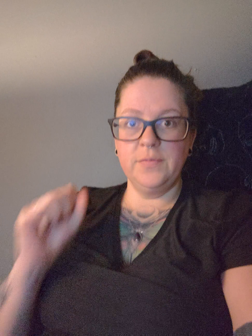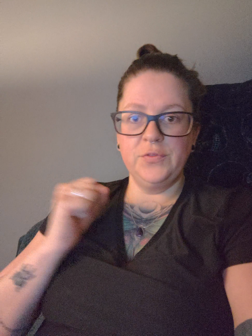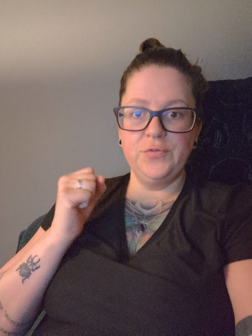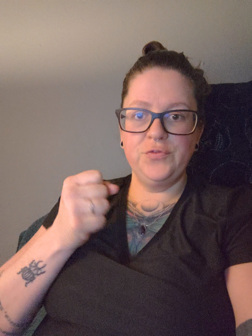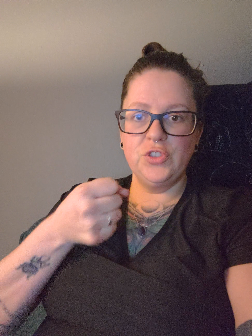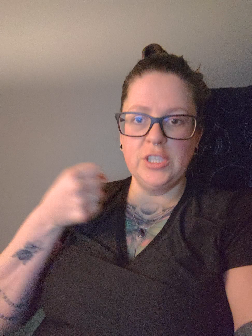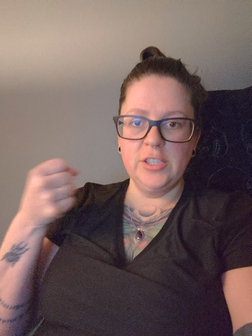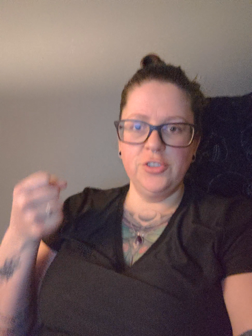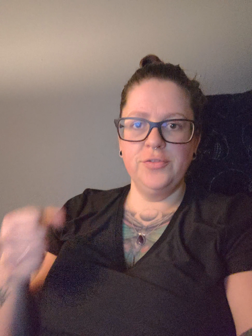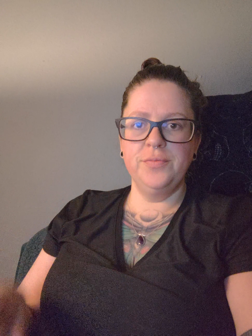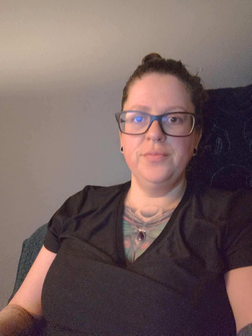refrigerator